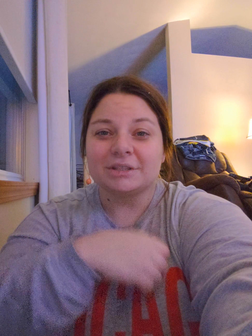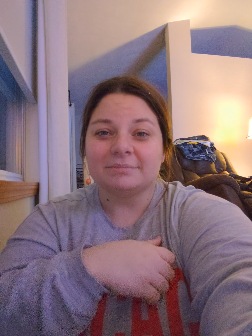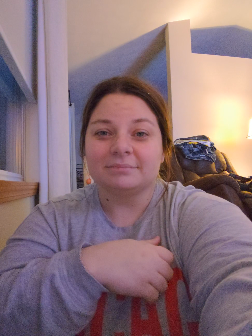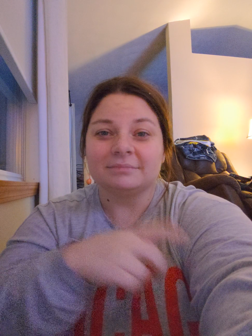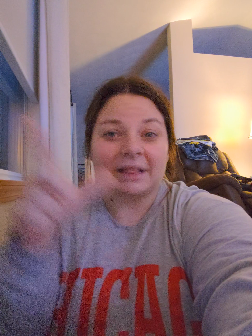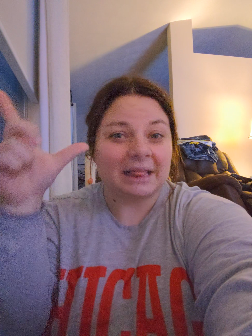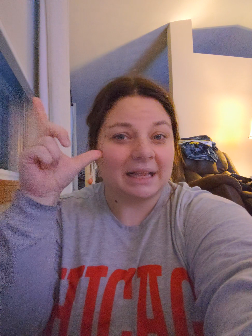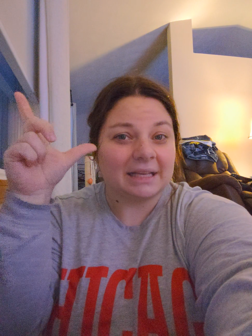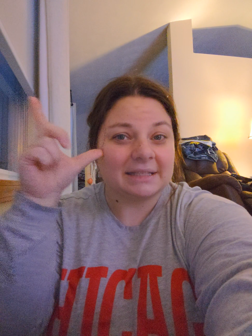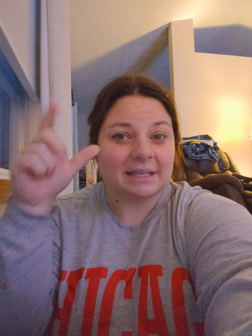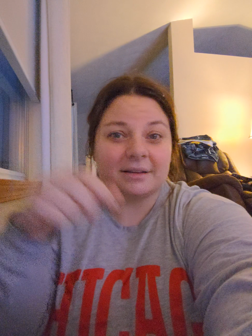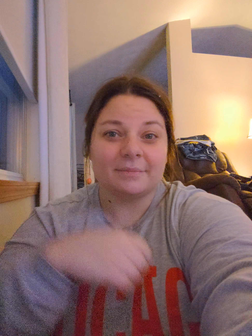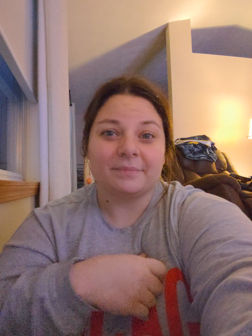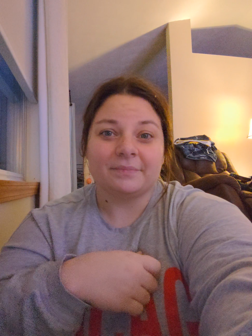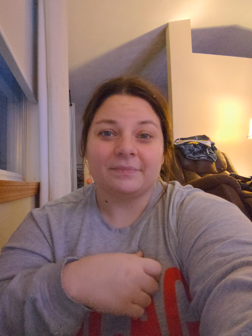listen